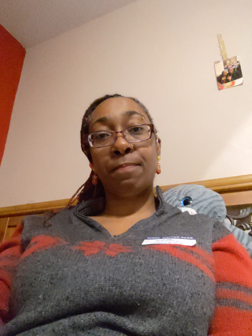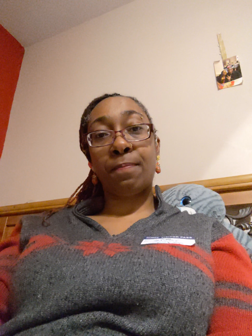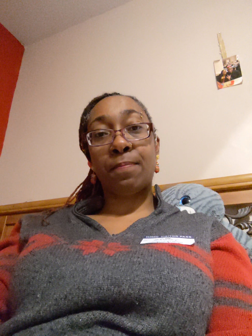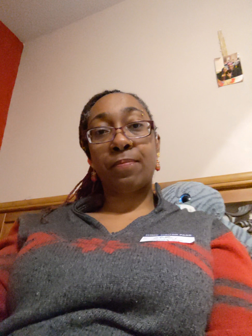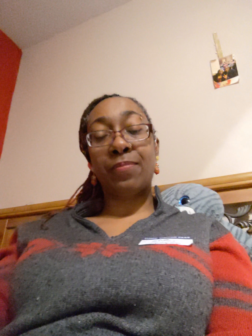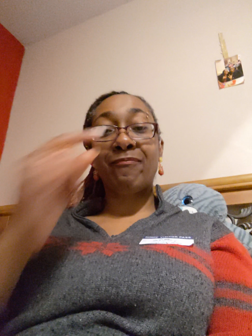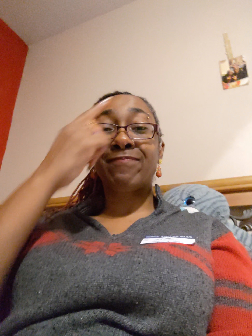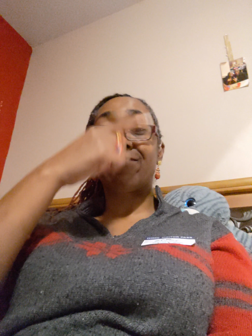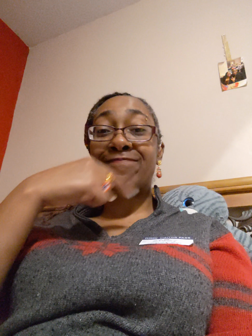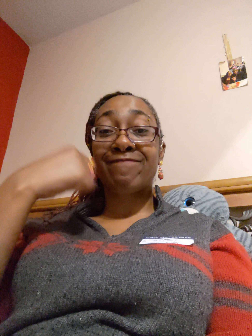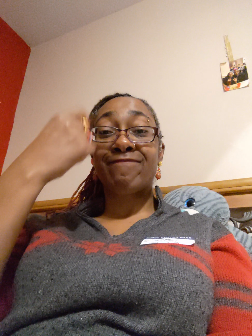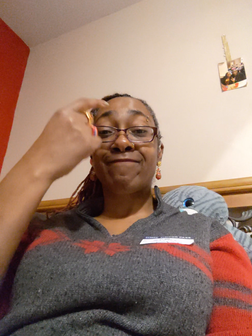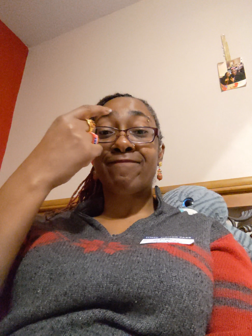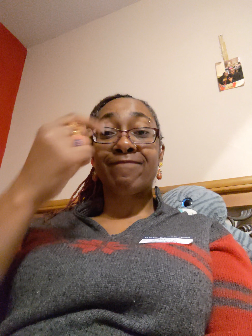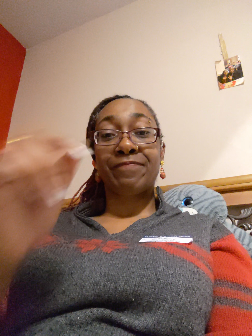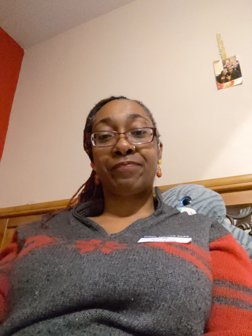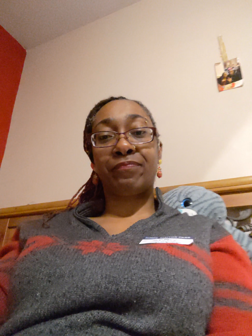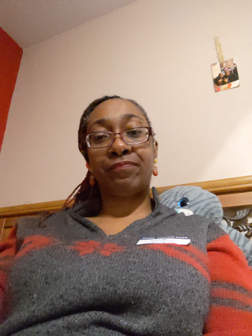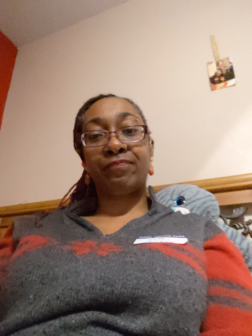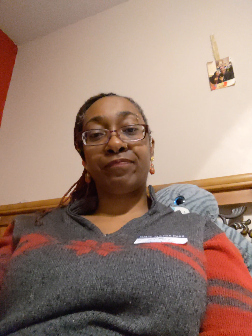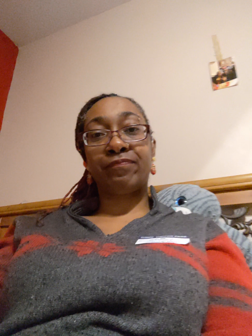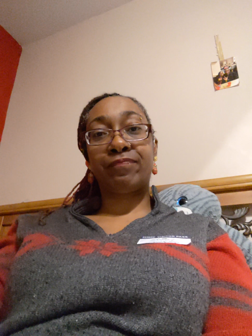face